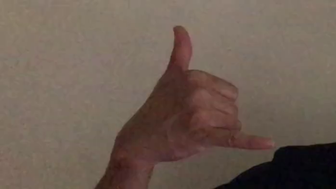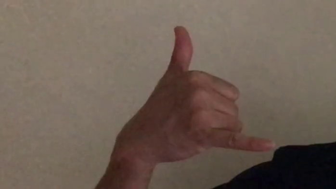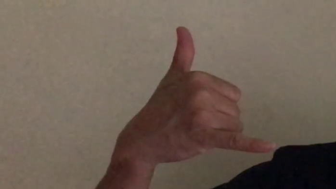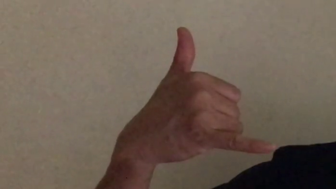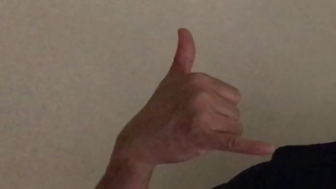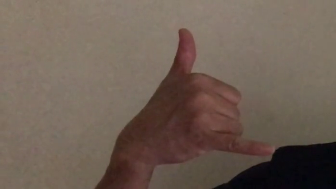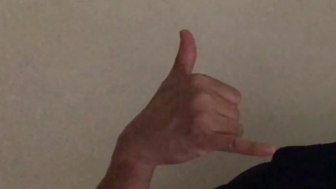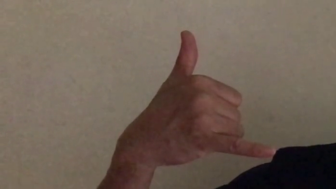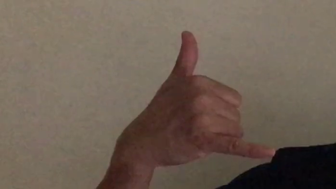ङ